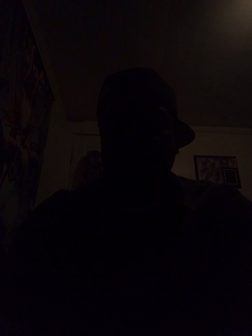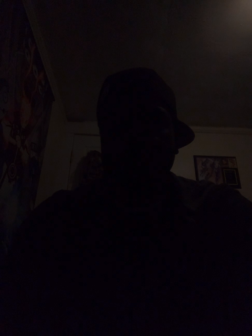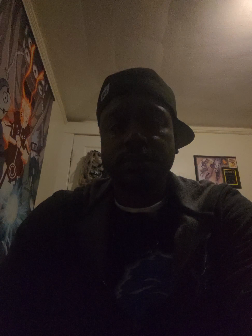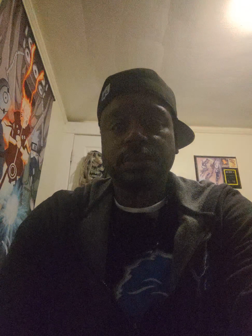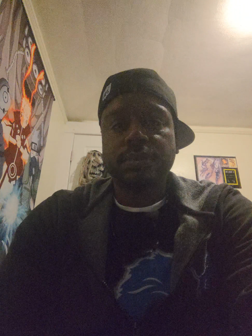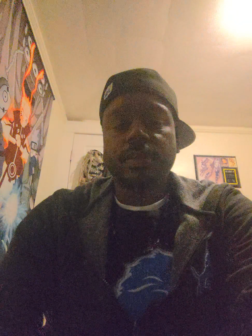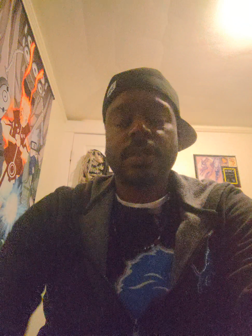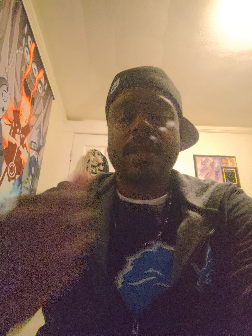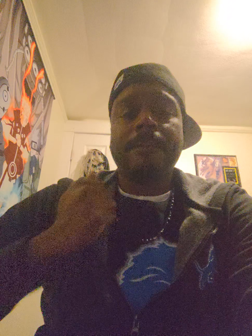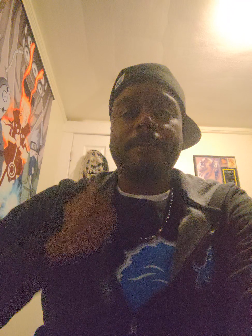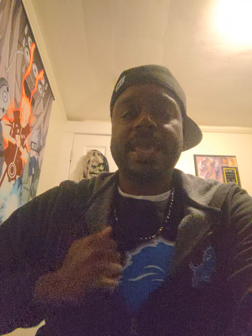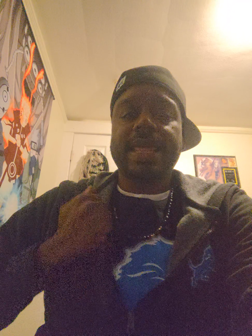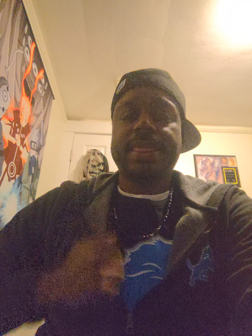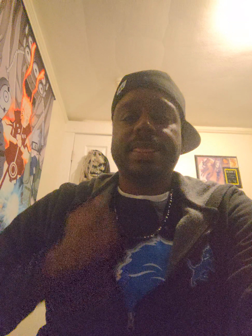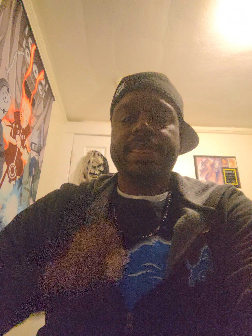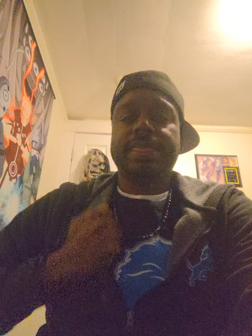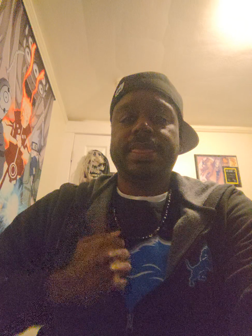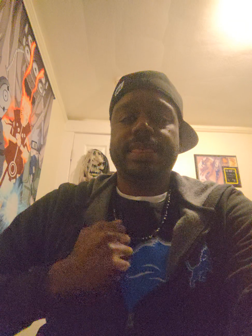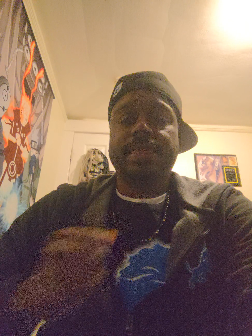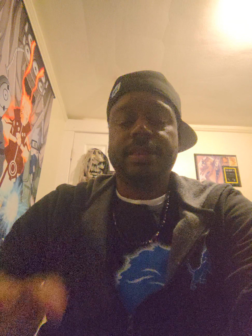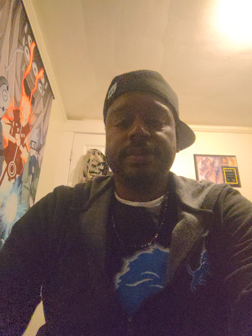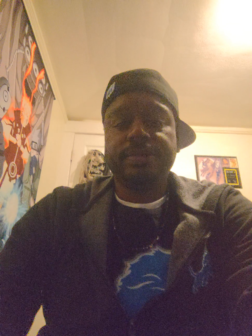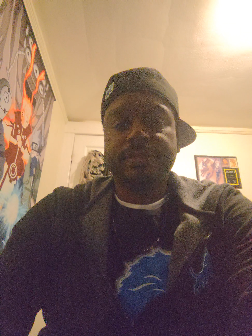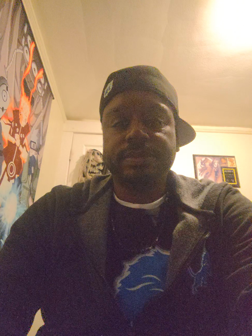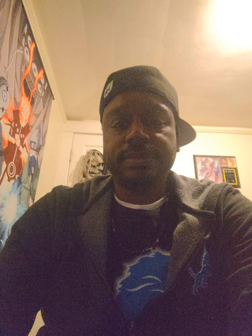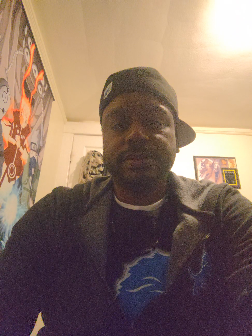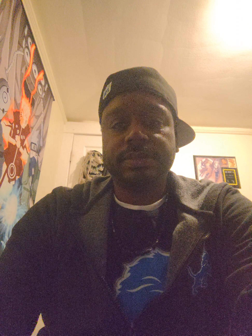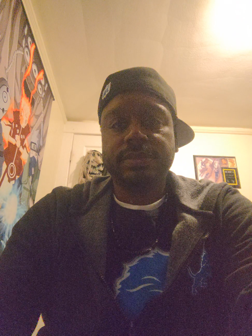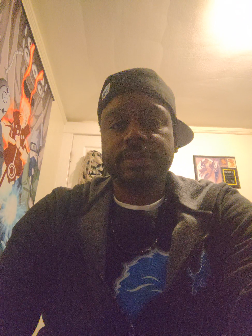bath